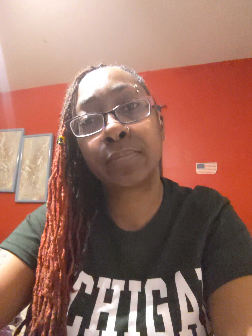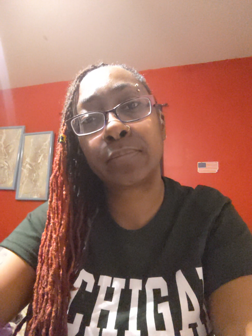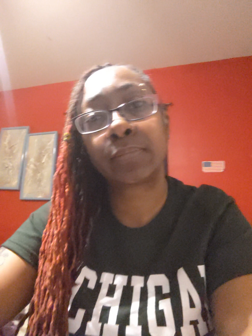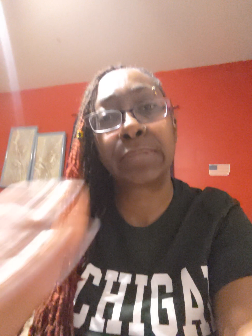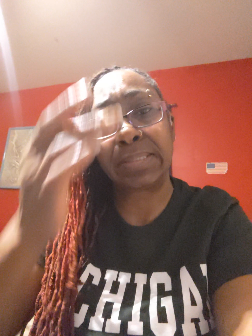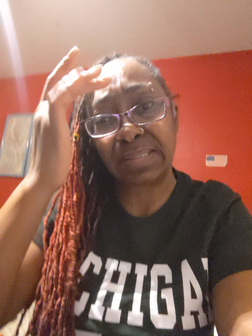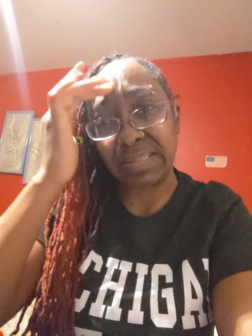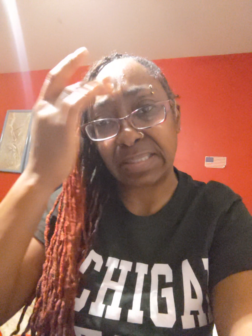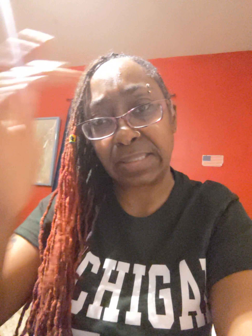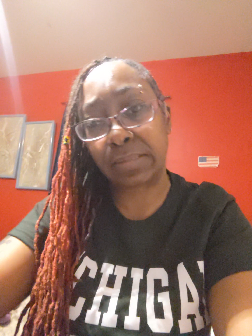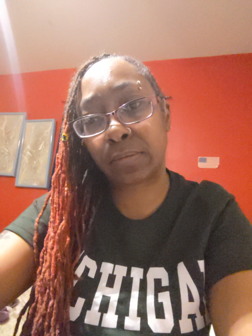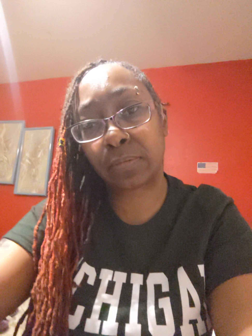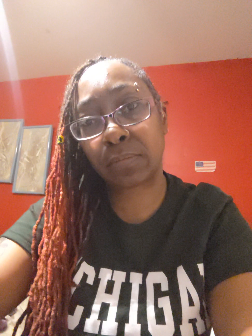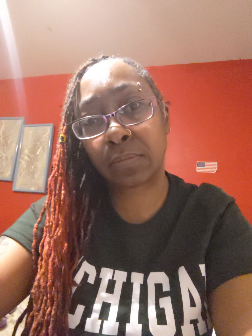sick